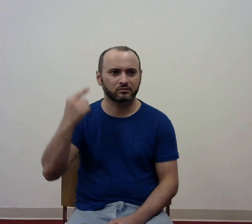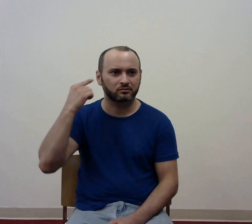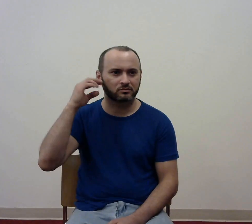eşitmə